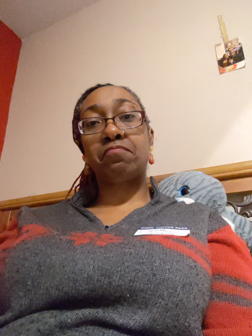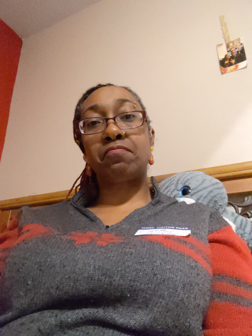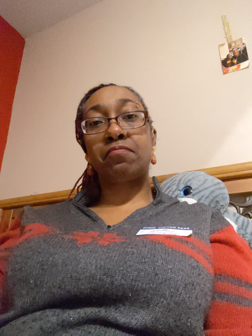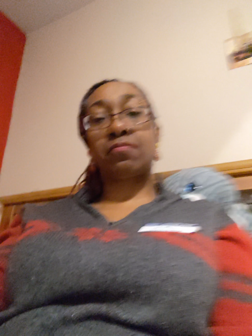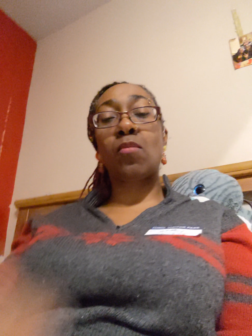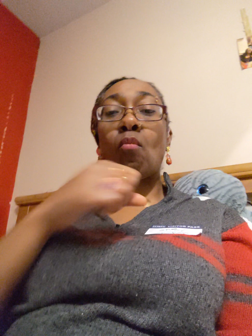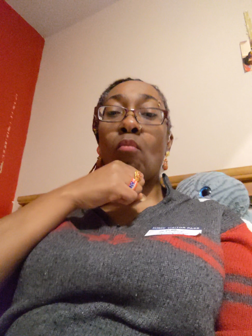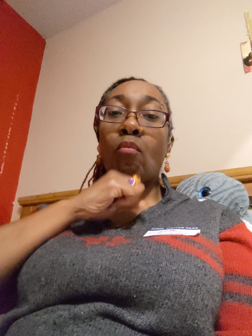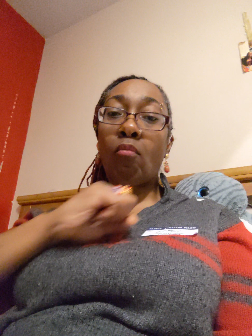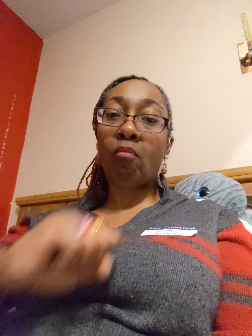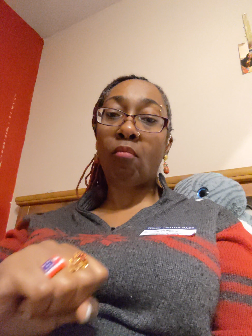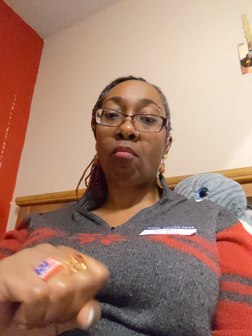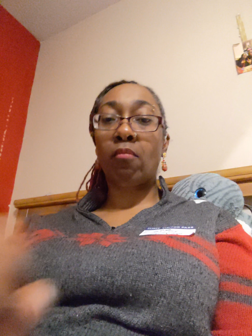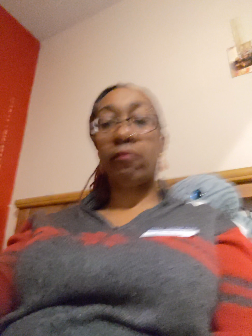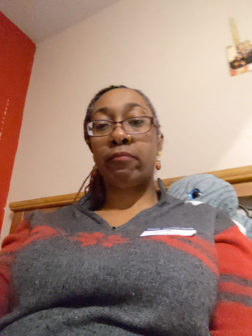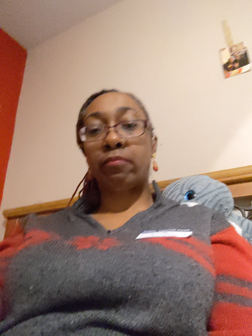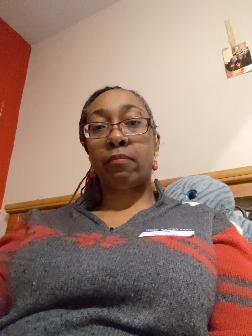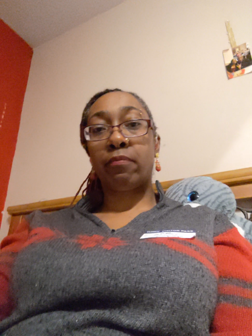old